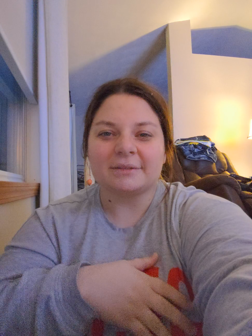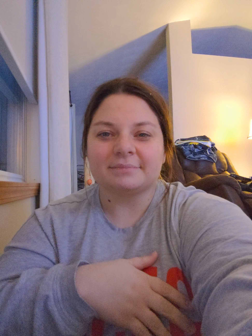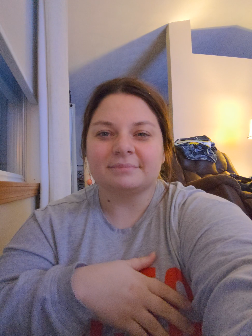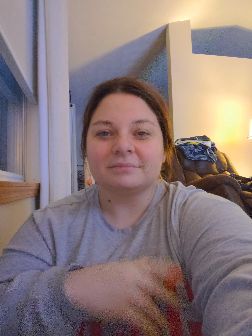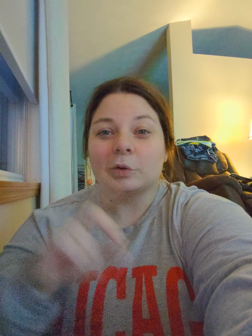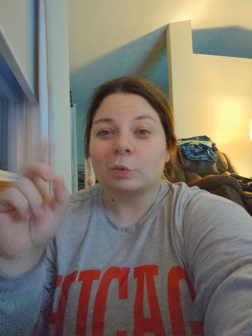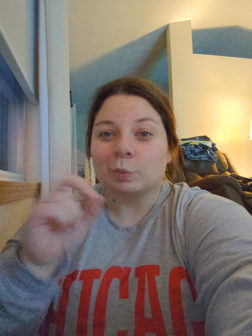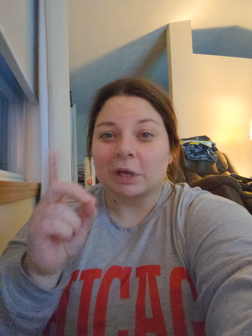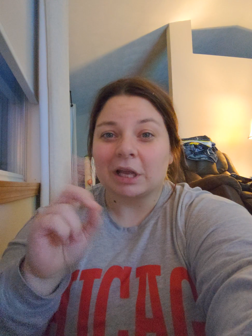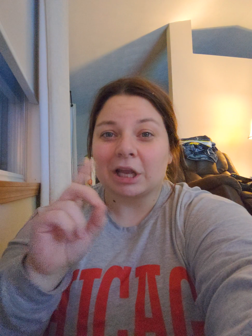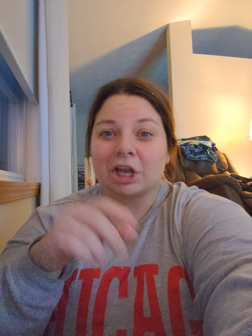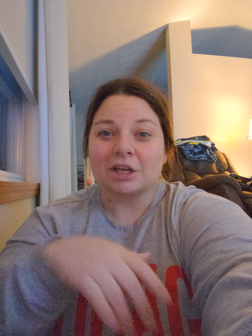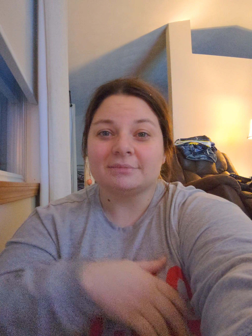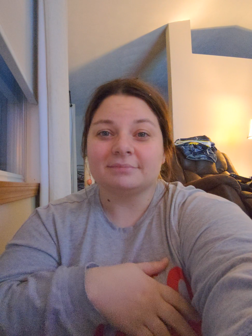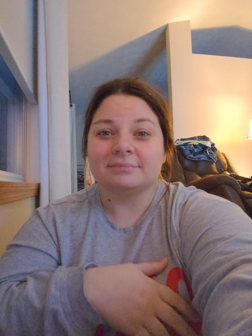where